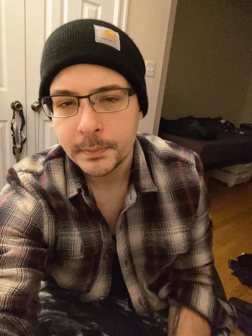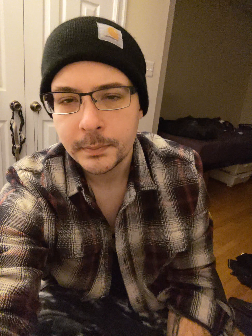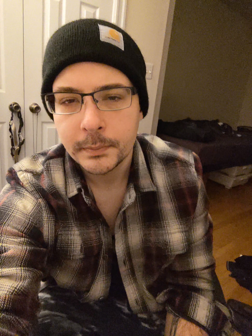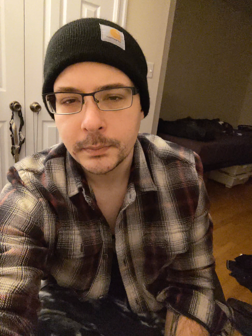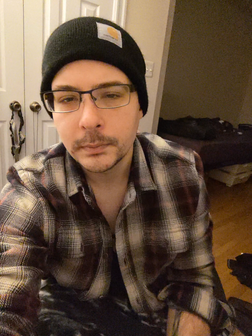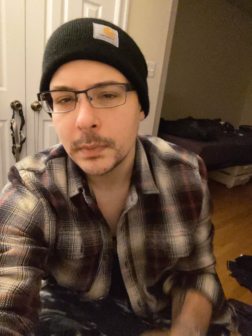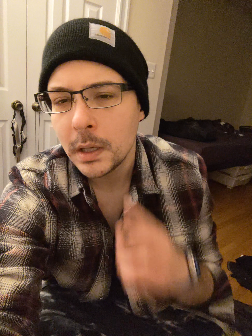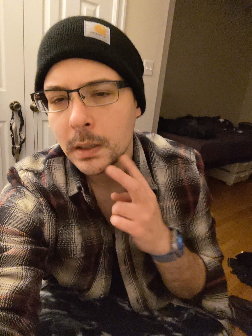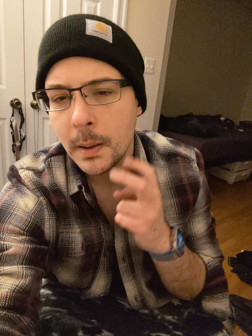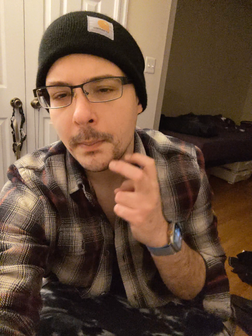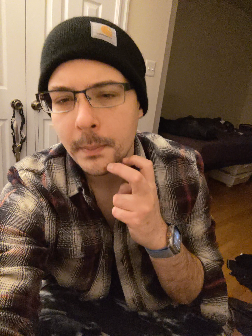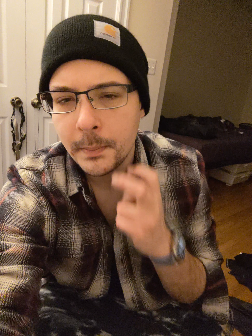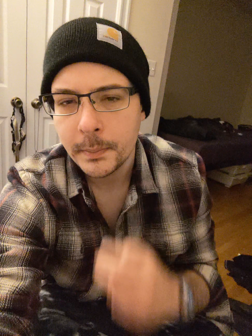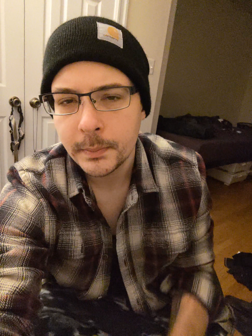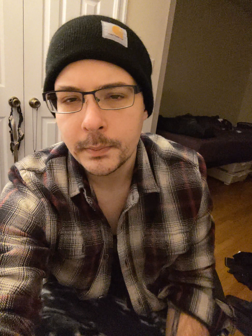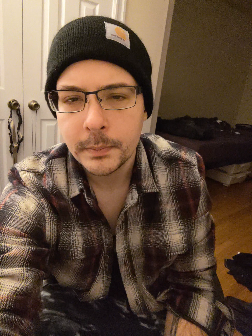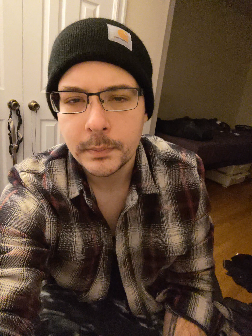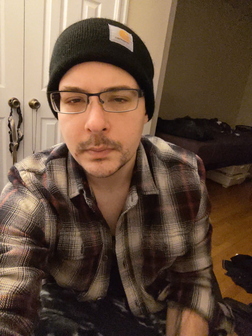gum